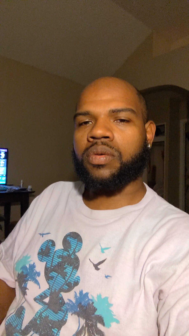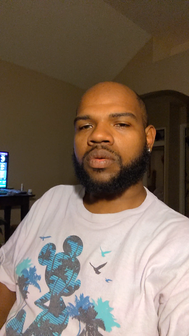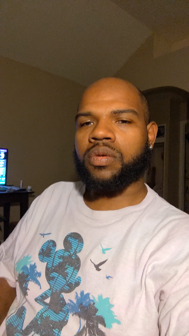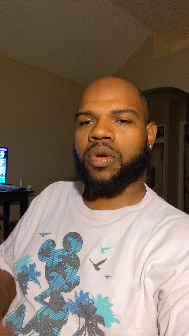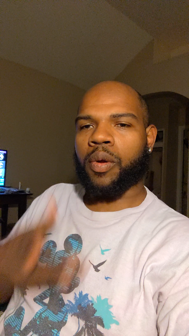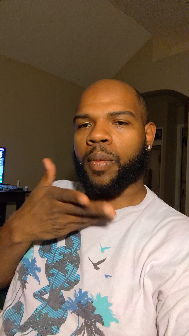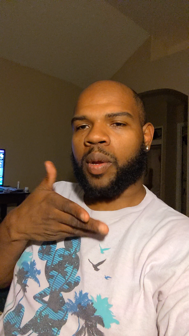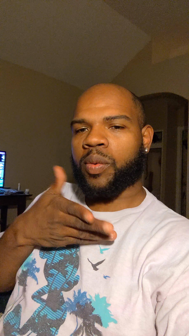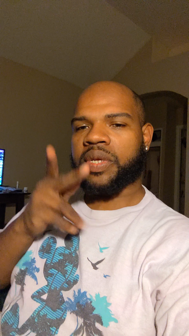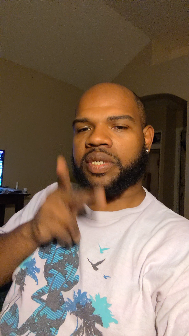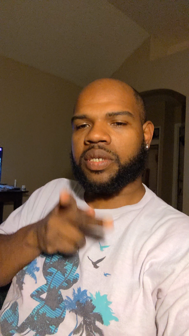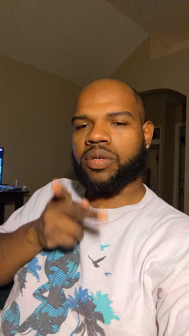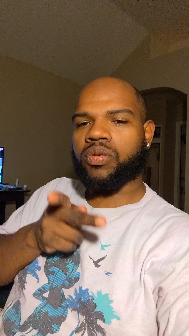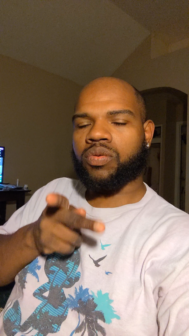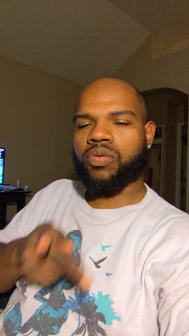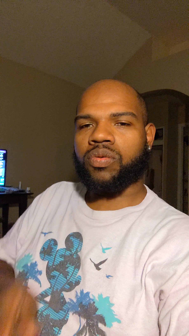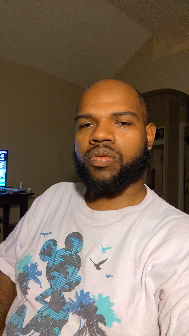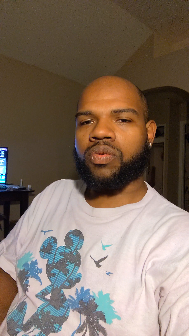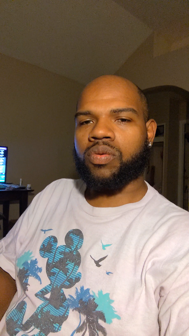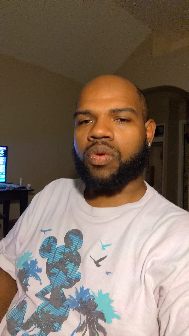babysitter